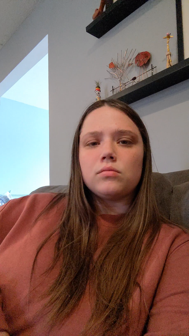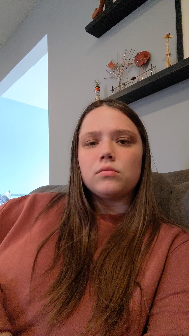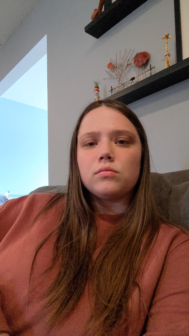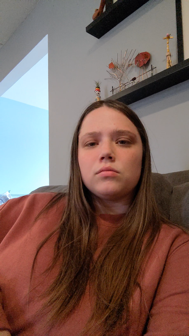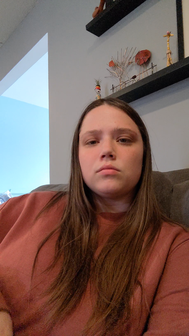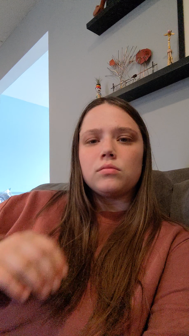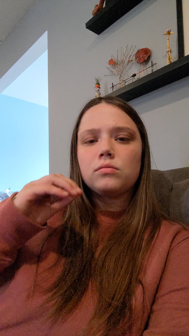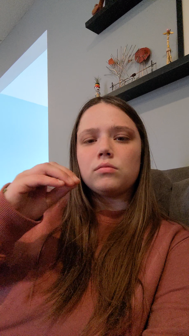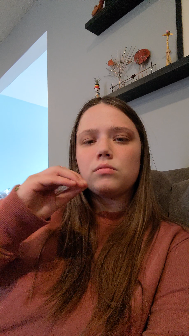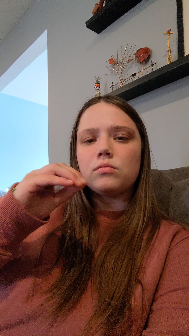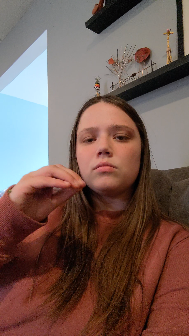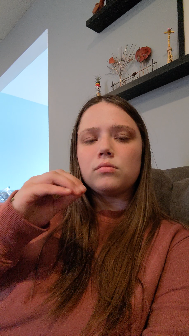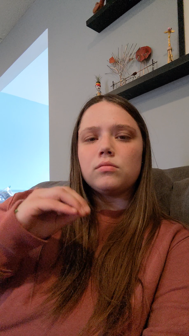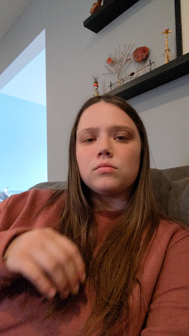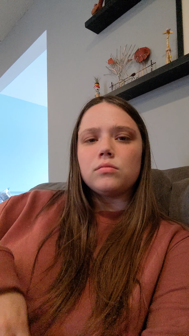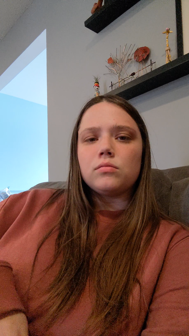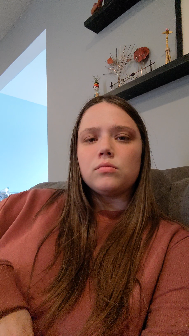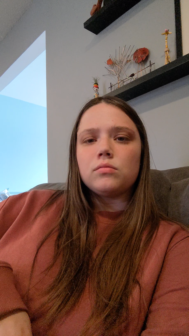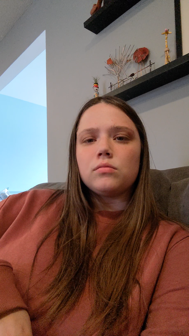fix